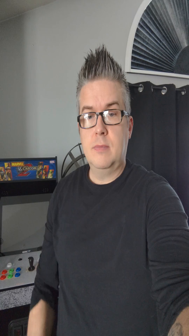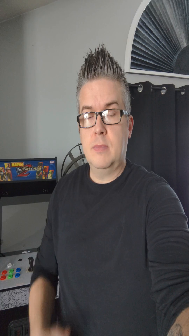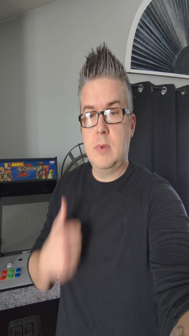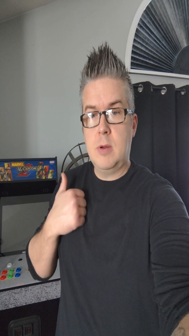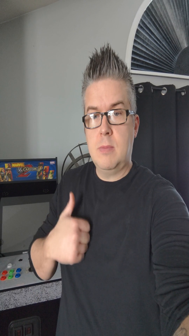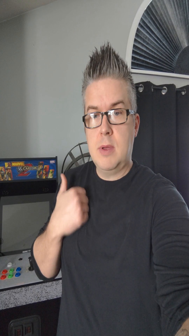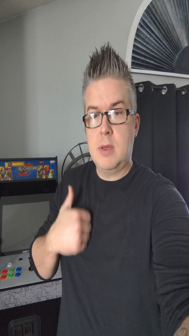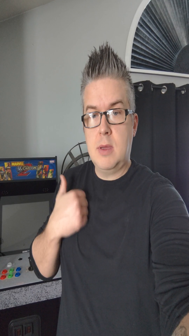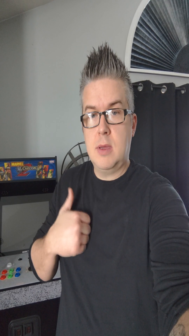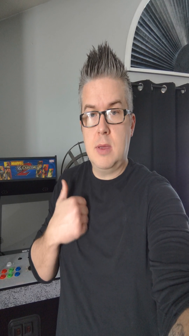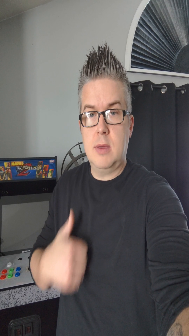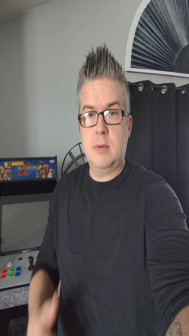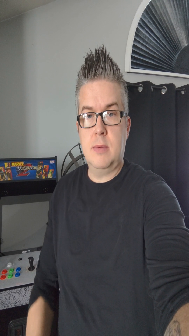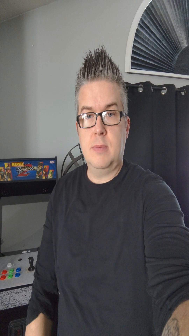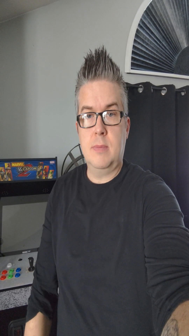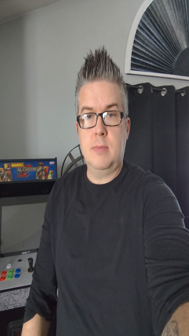bath